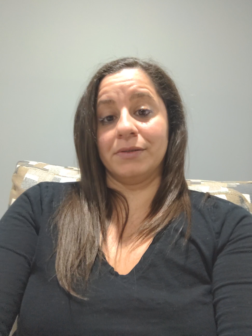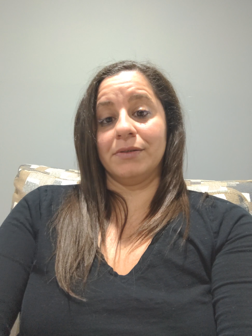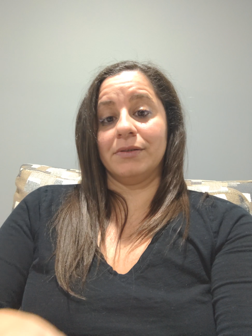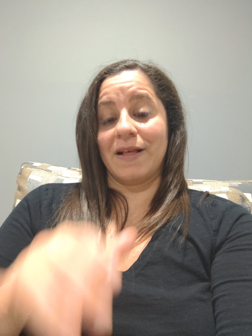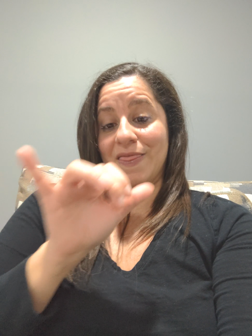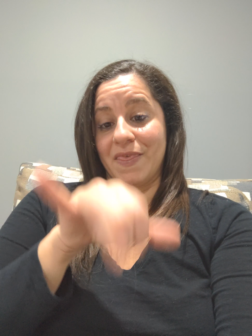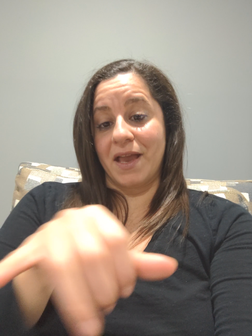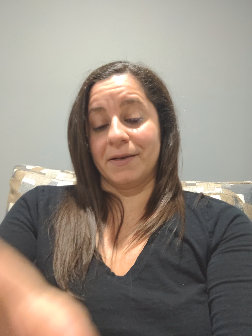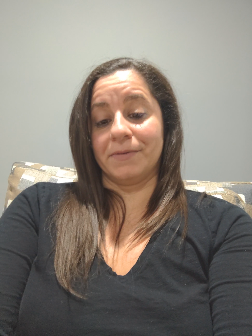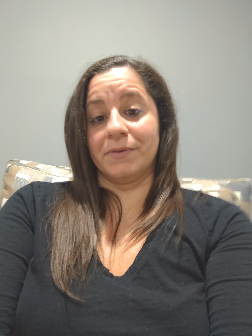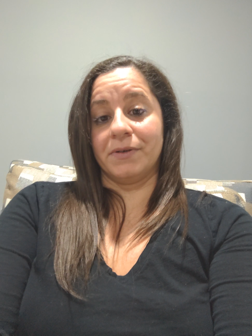that